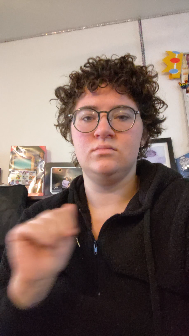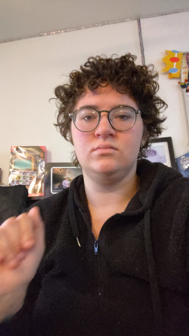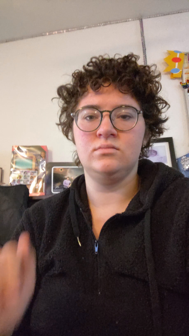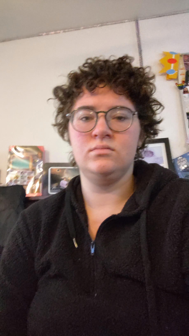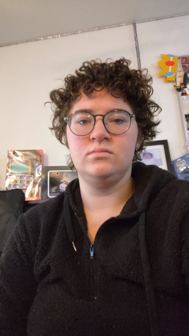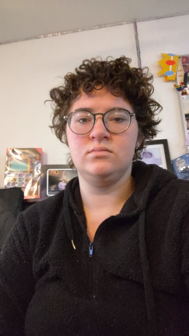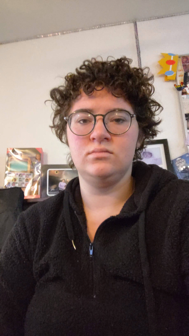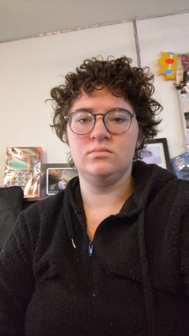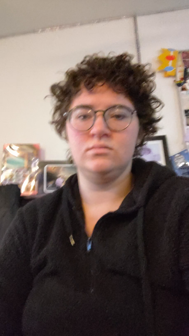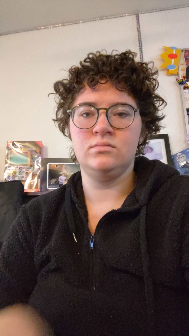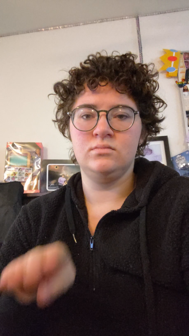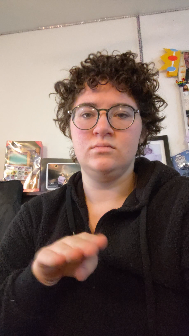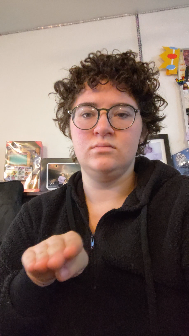boots